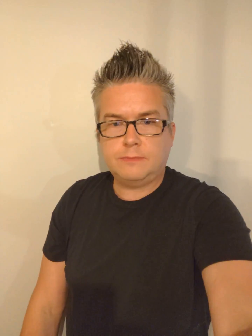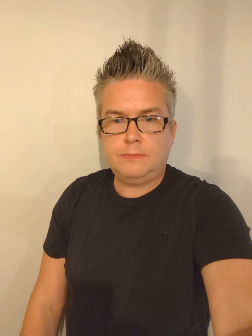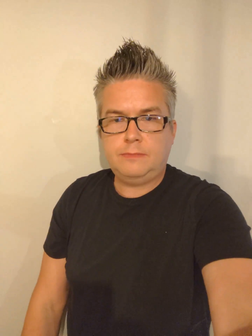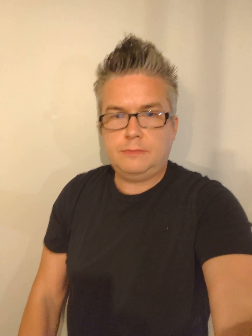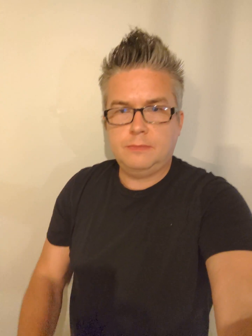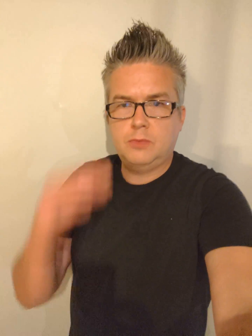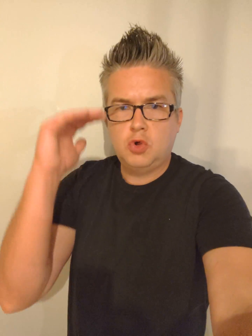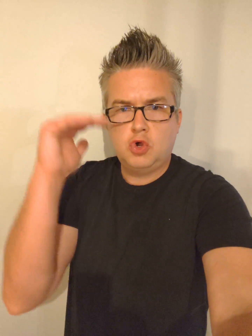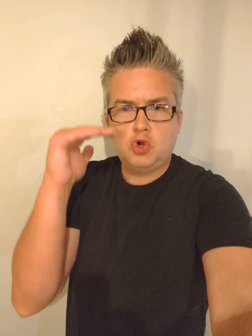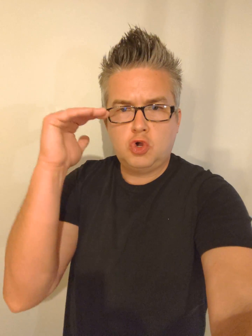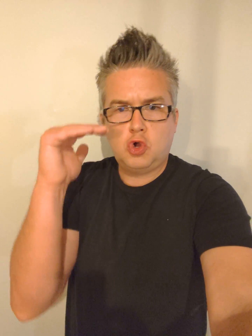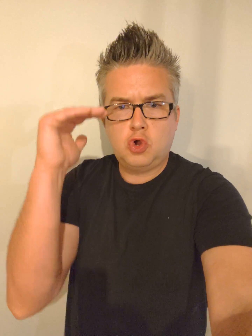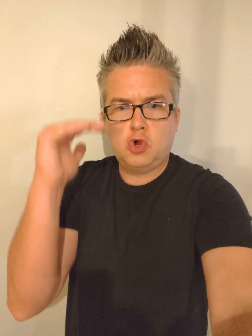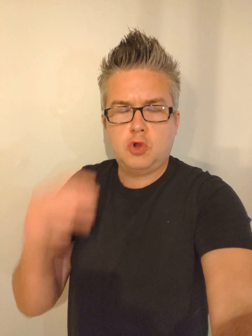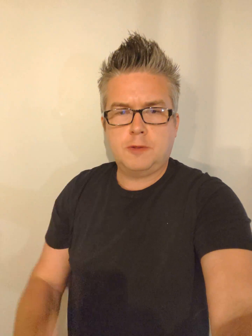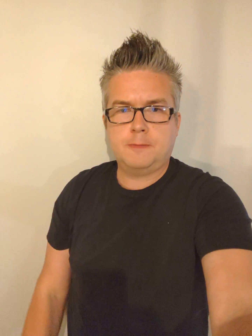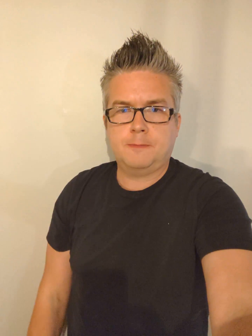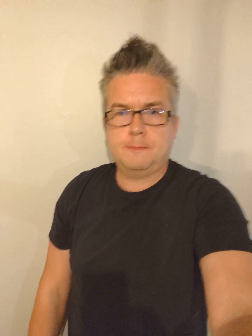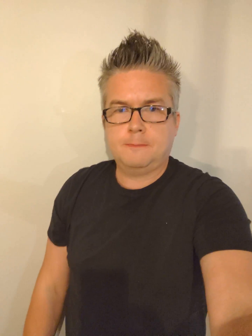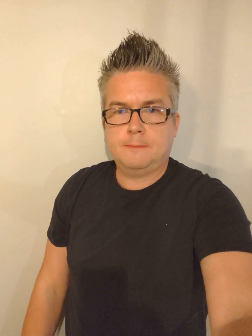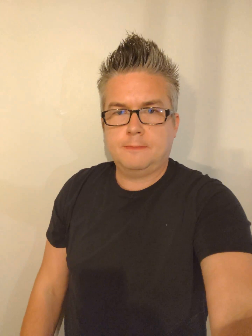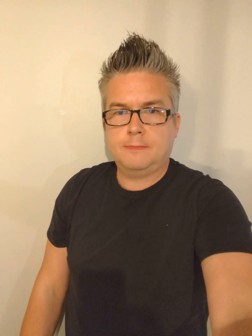short